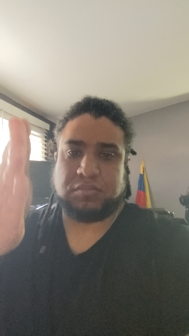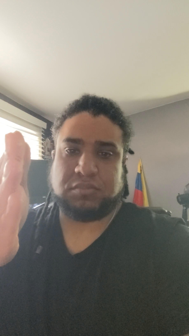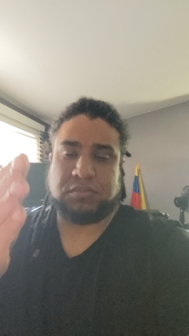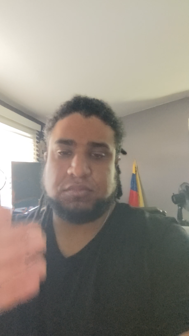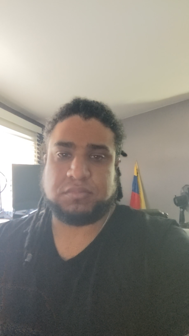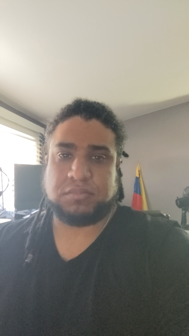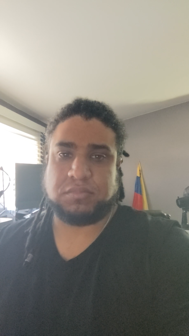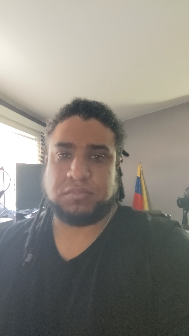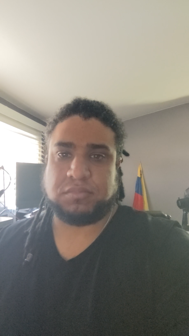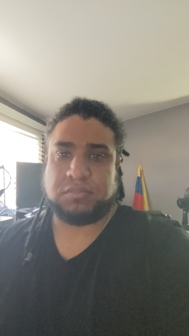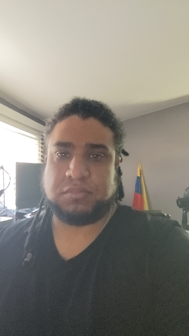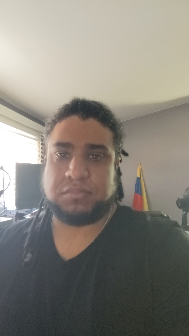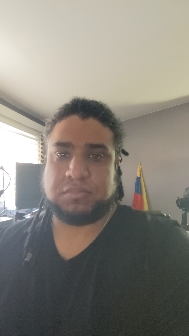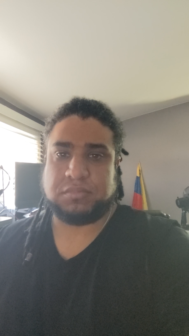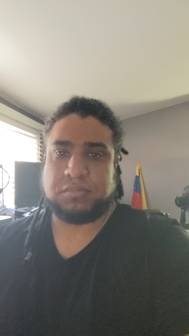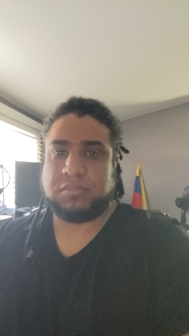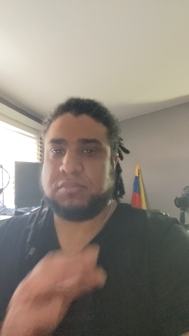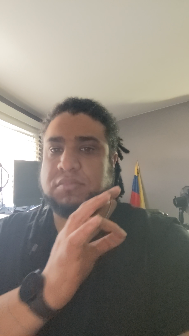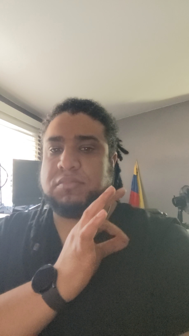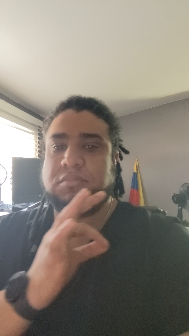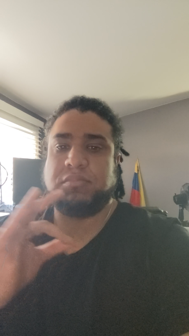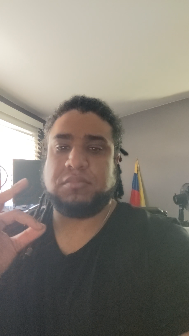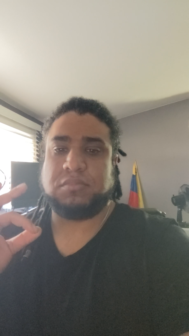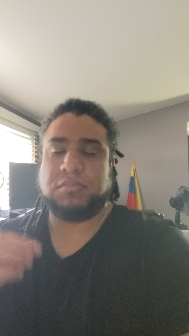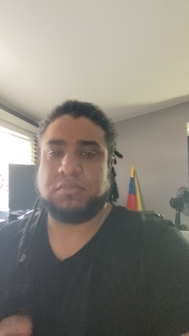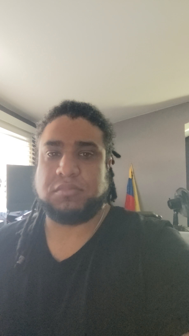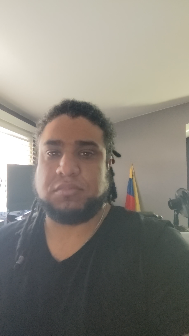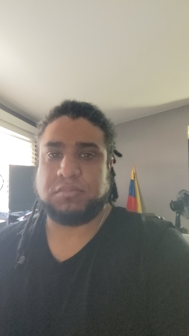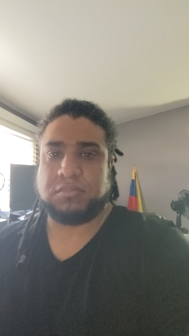beads